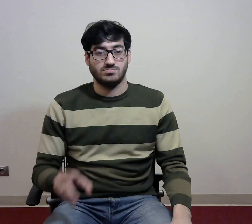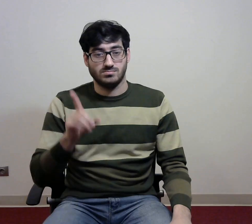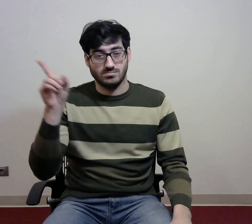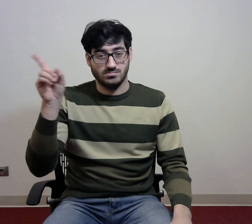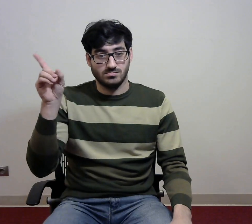O